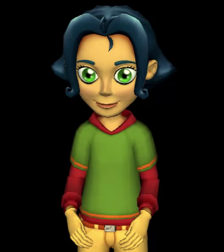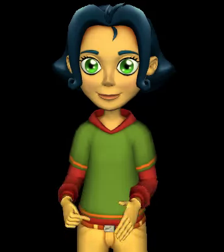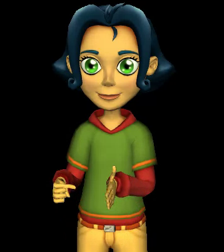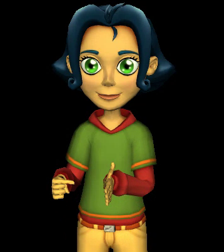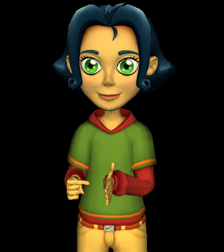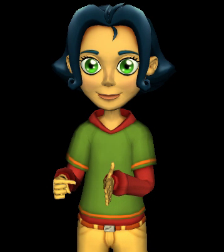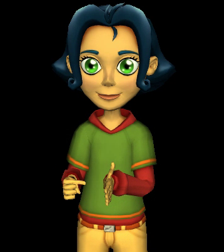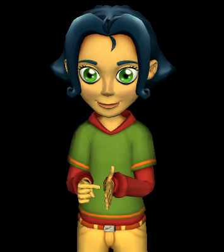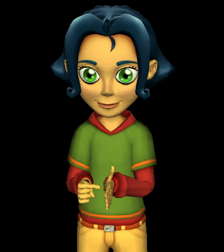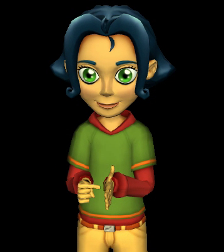متى